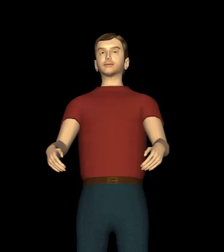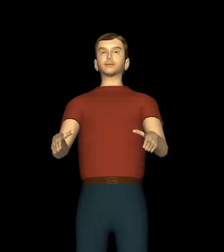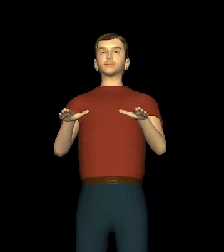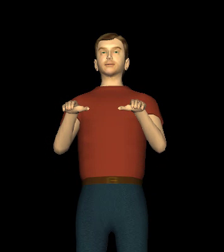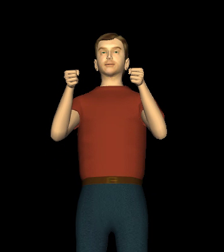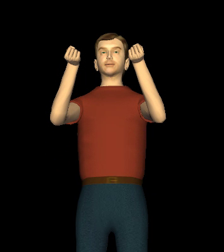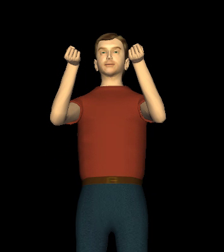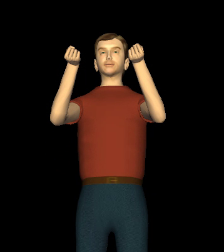ينقذ